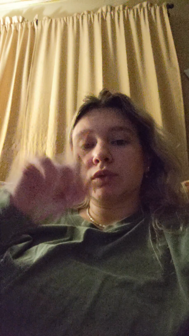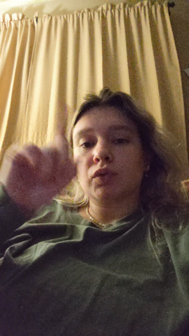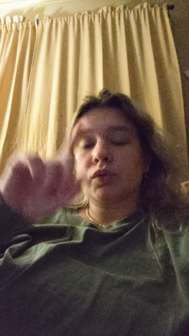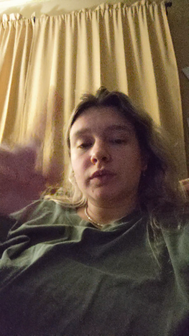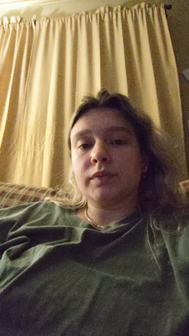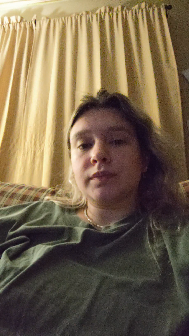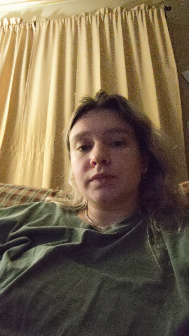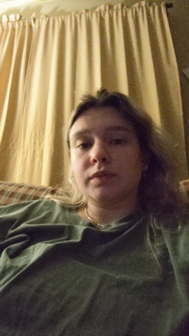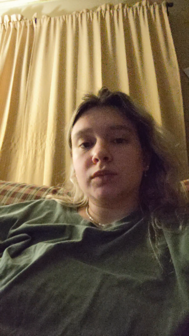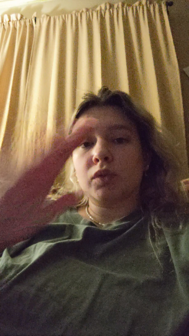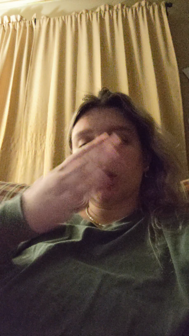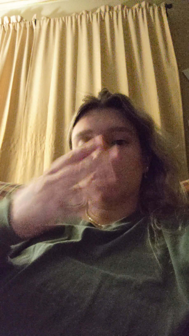cook